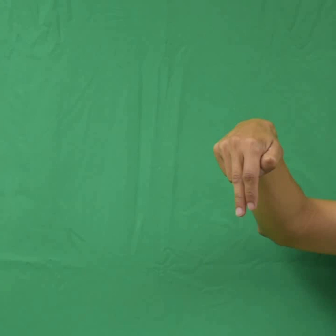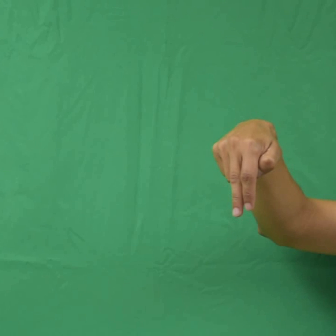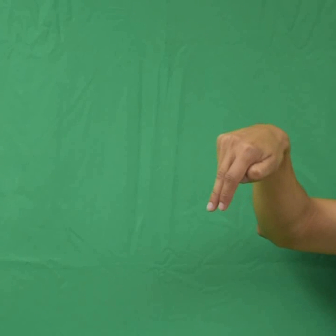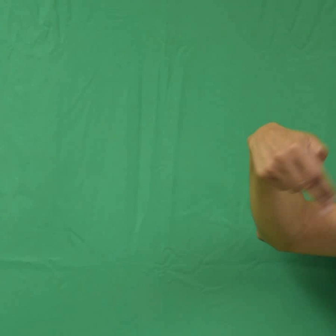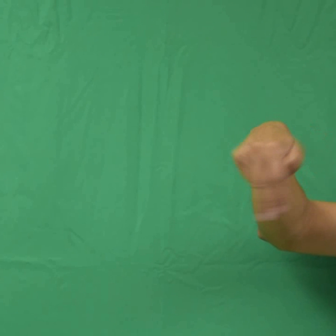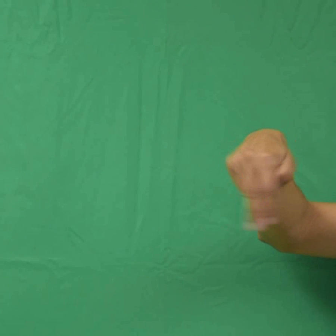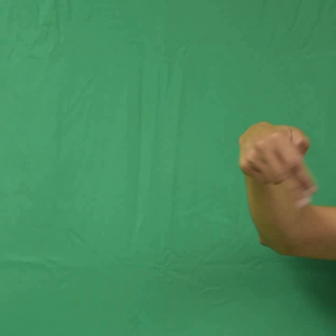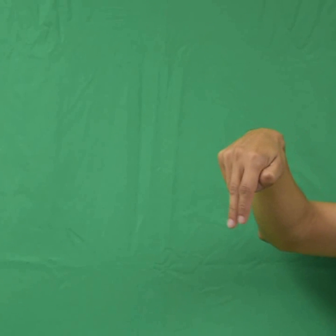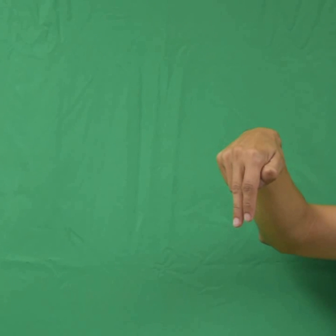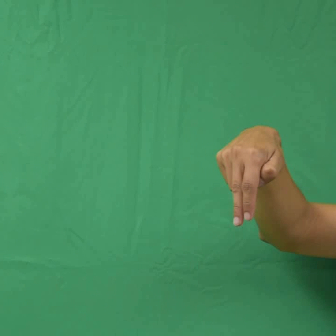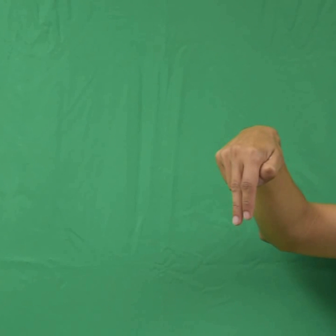Ñ